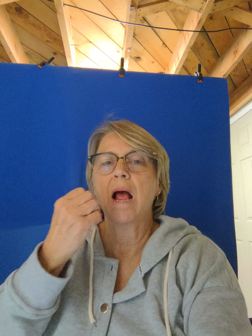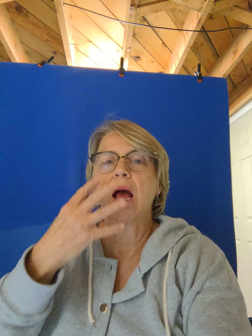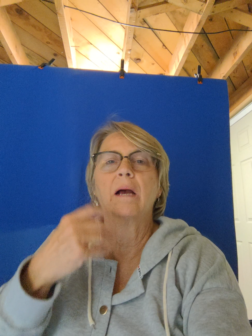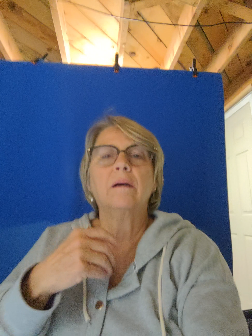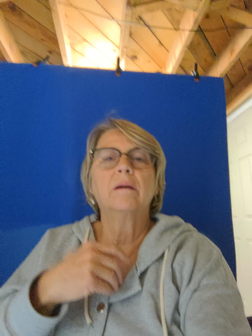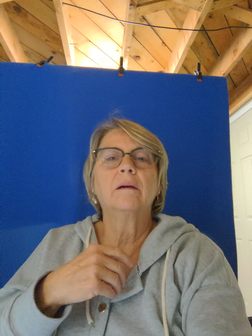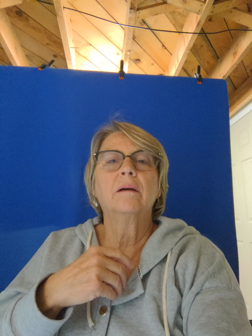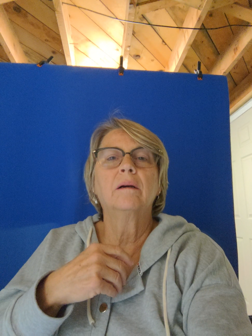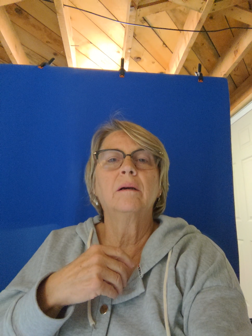snack